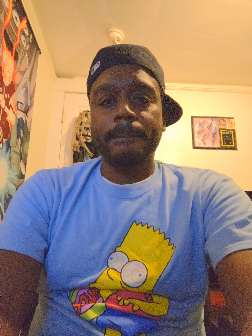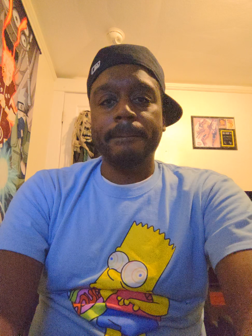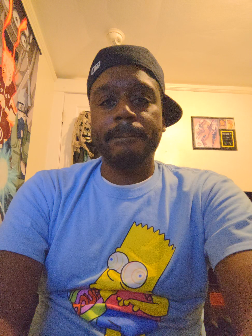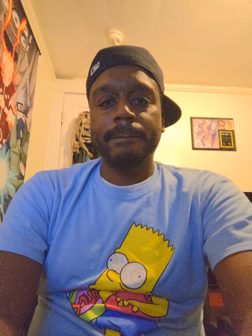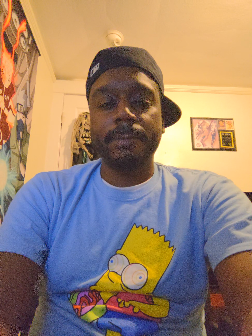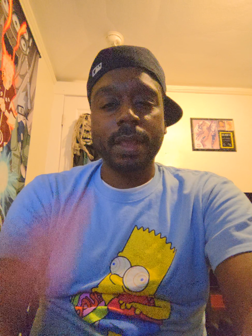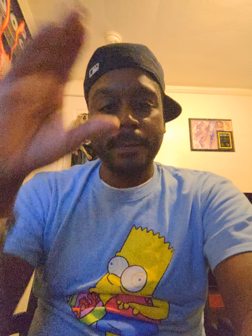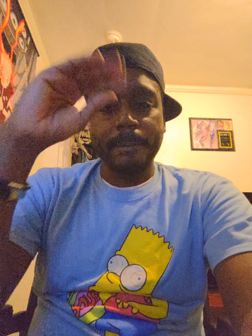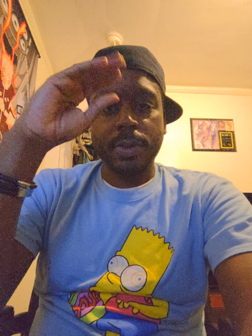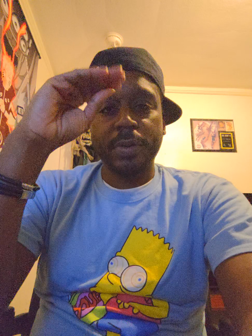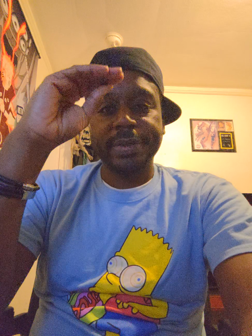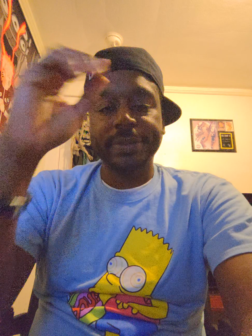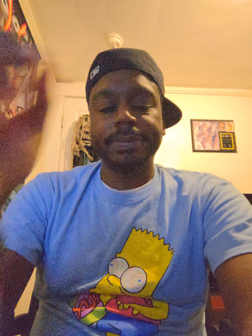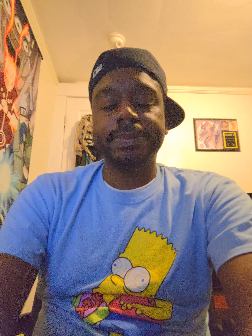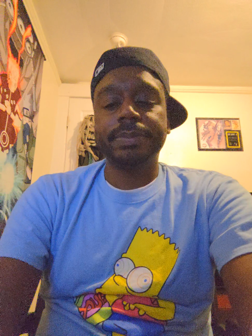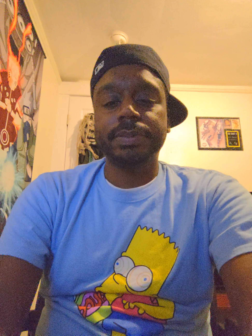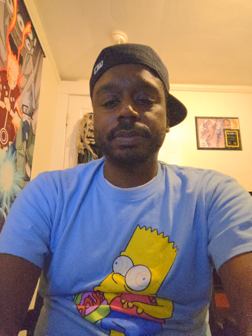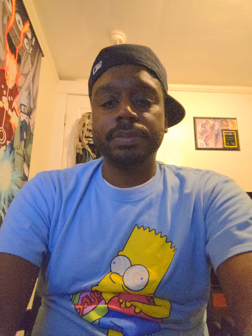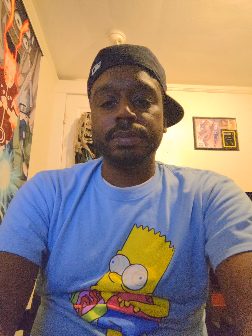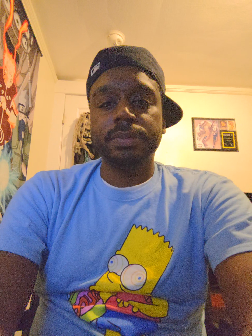boy